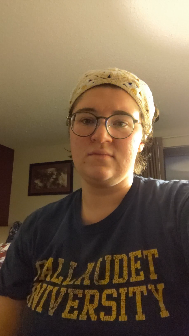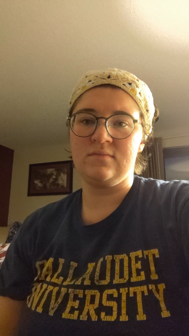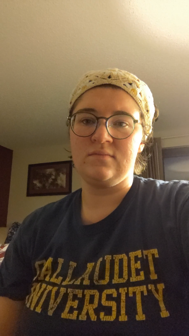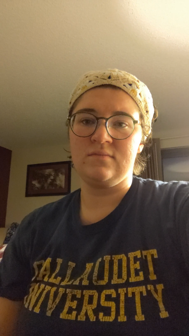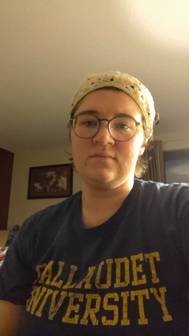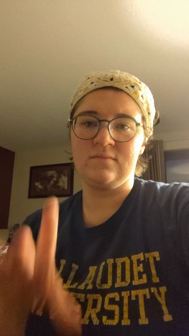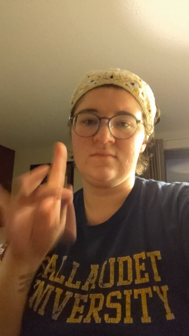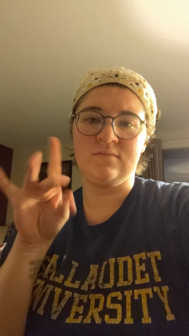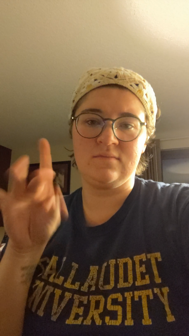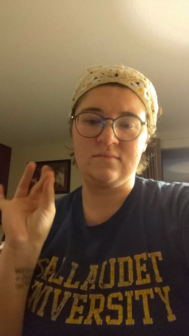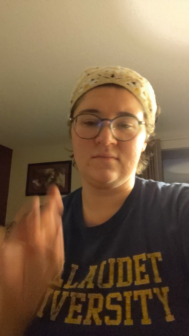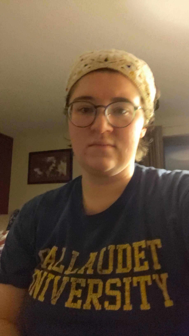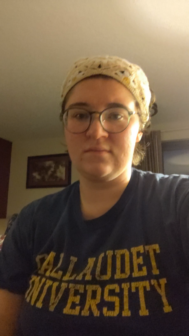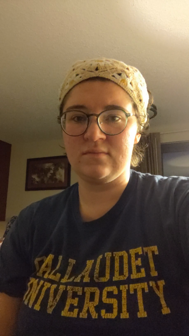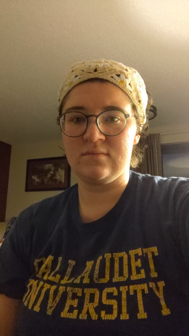choose